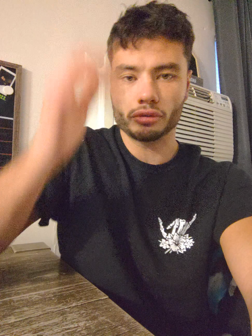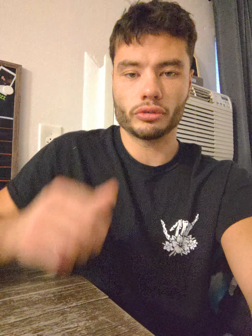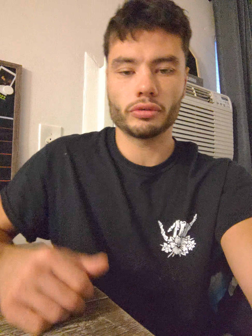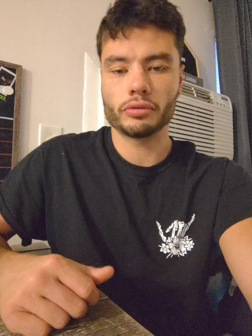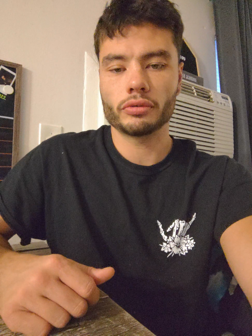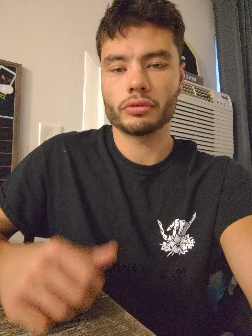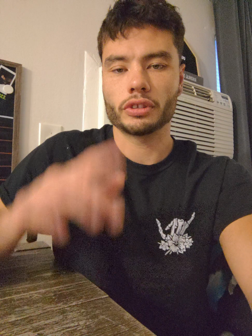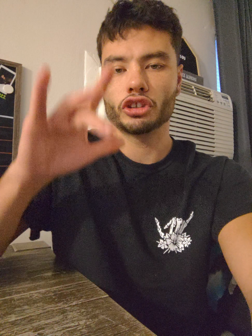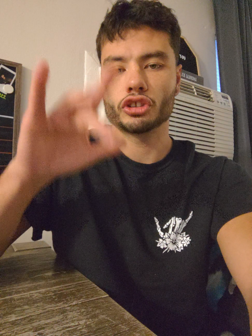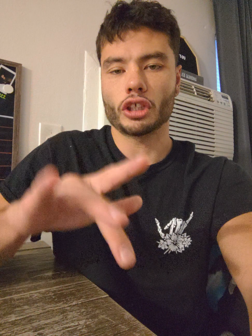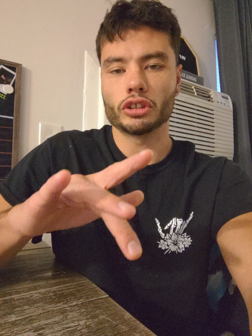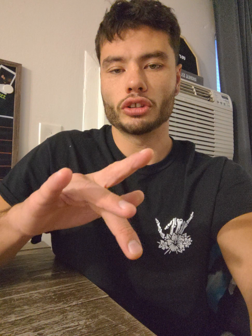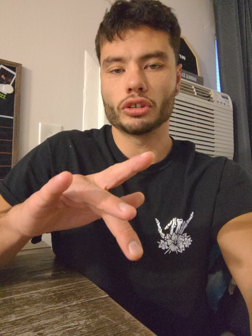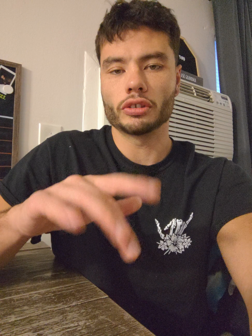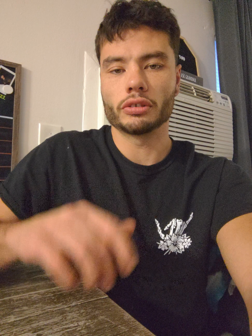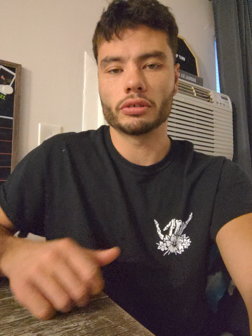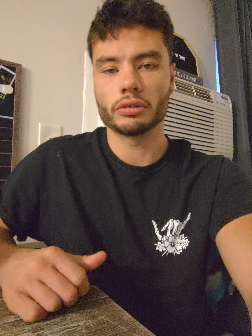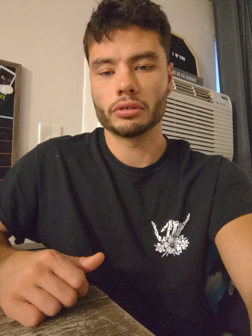touch